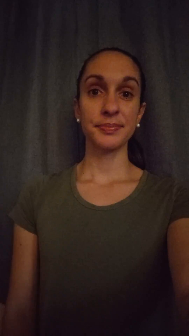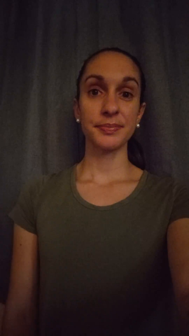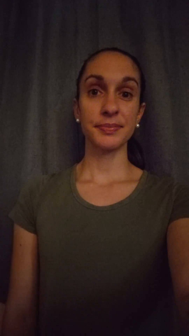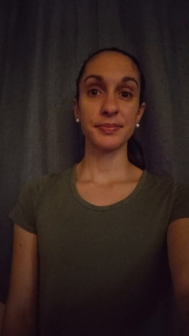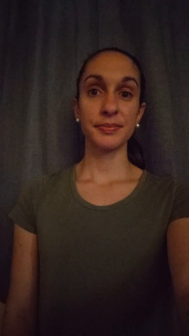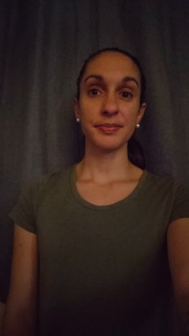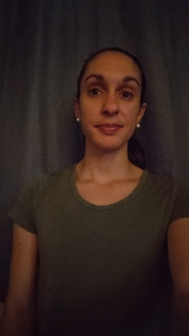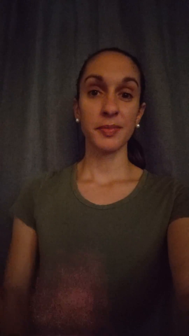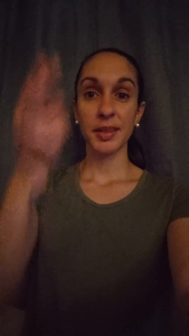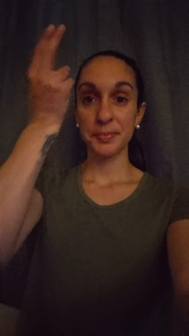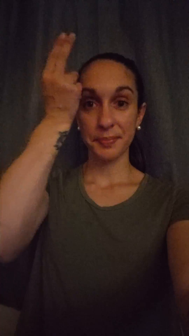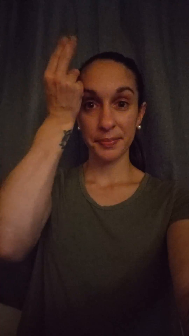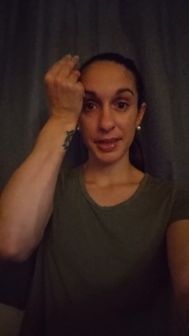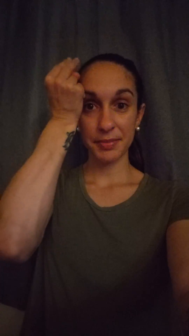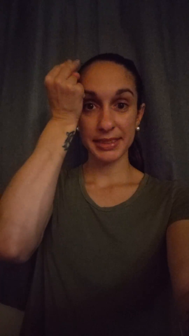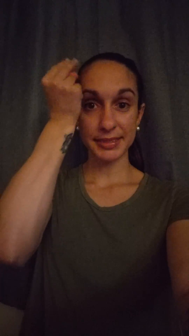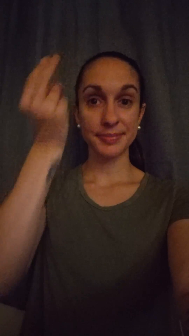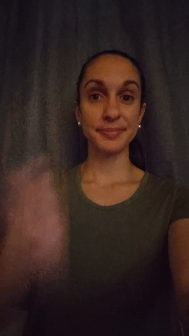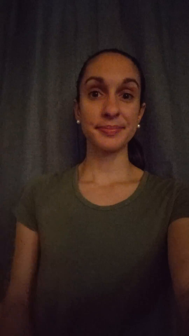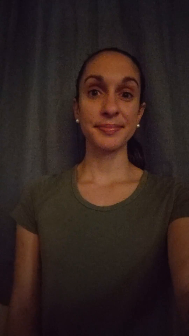rabbit